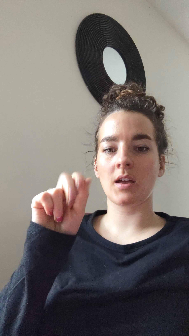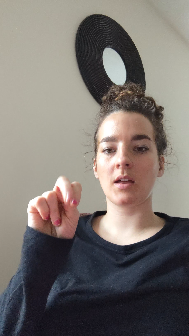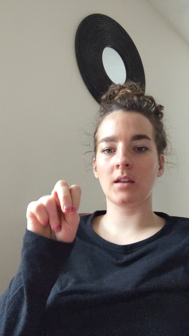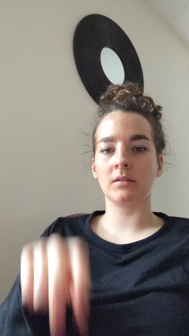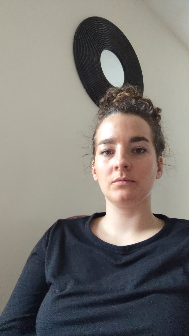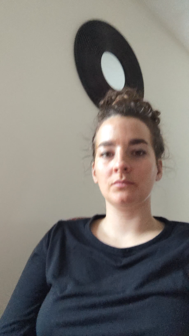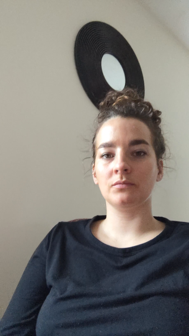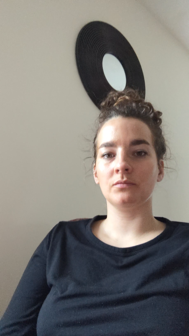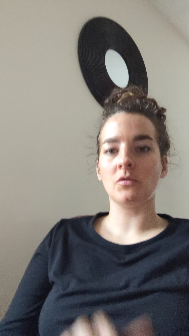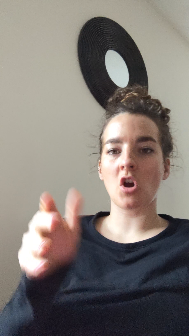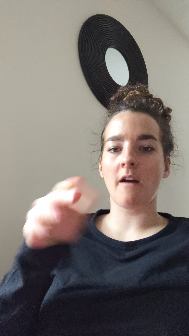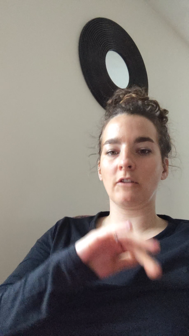cover